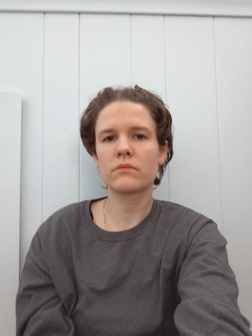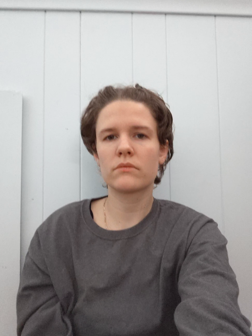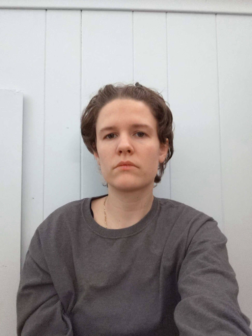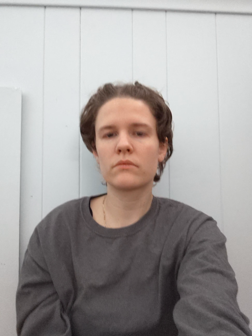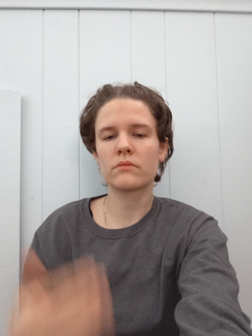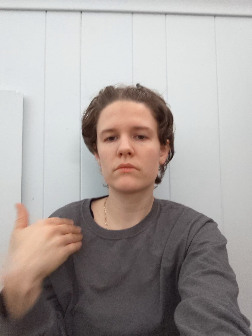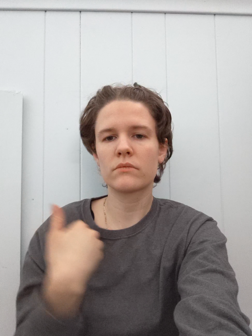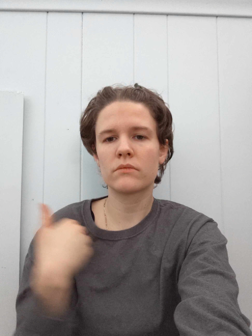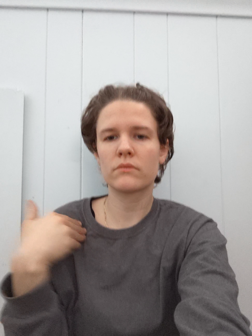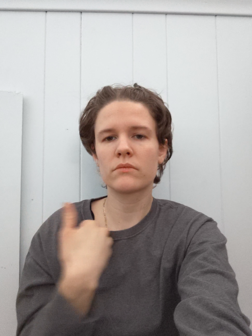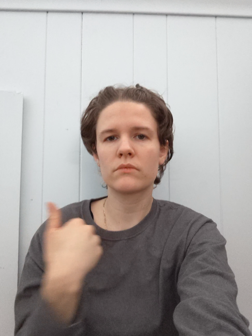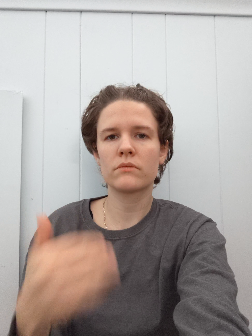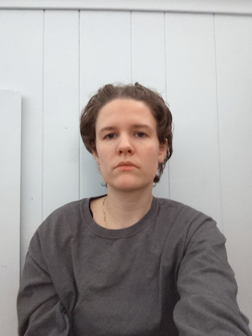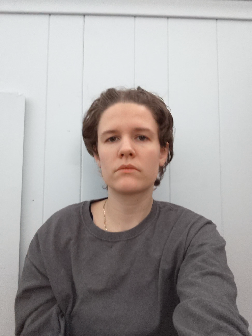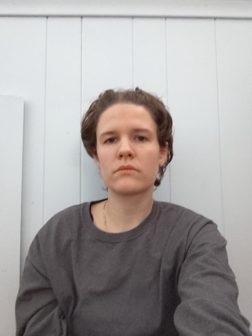animal